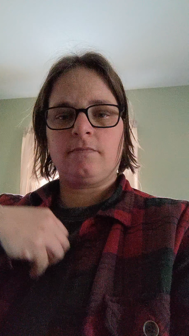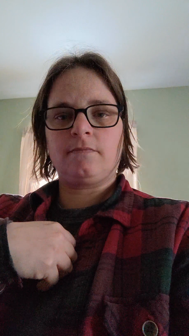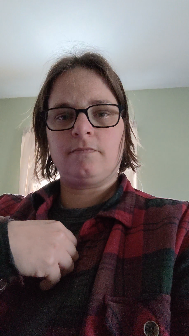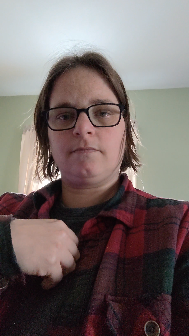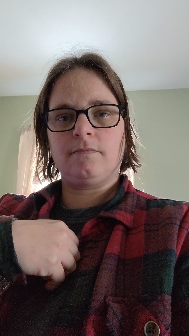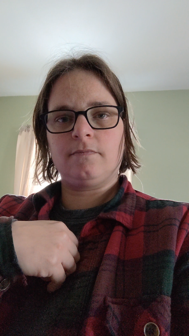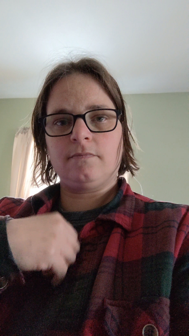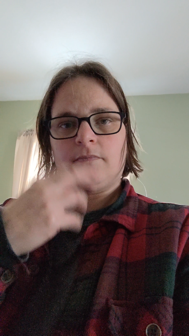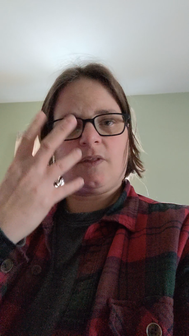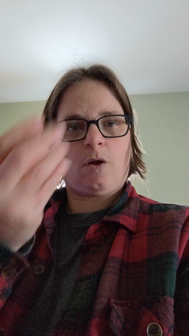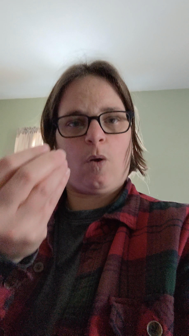got to